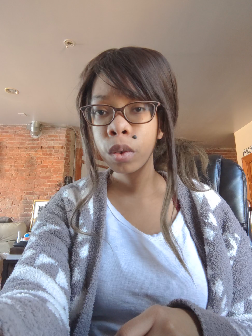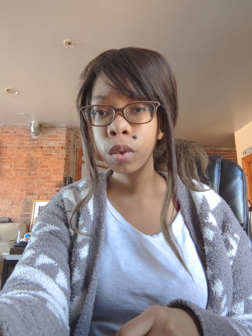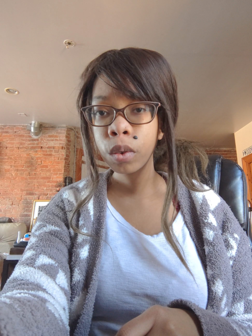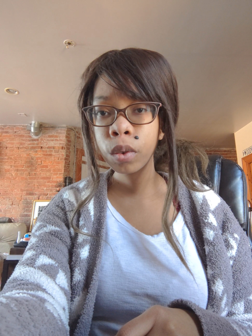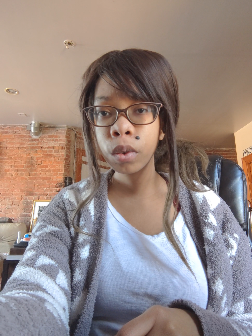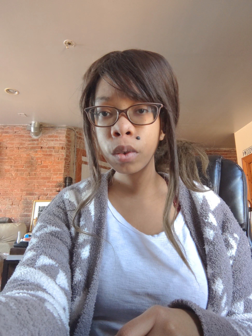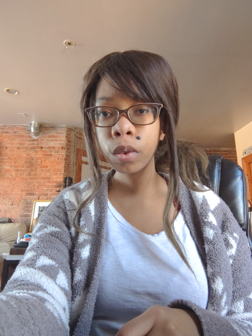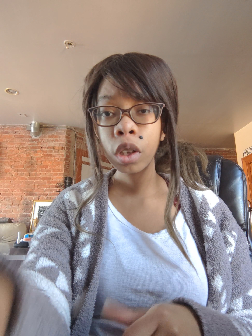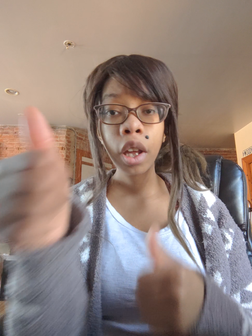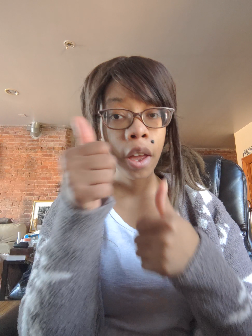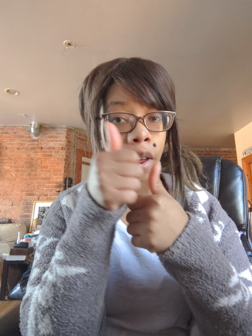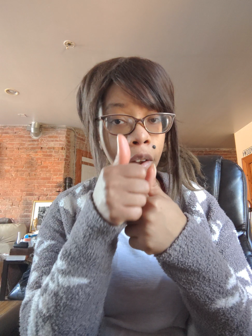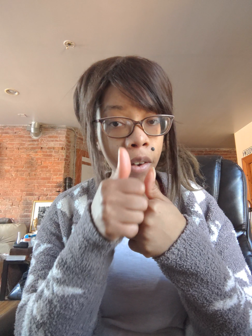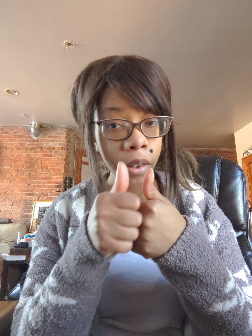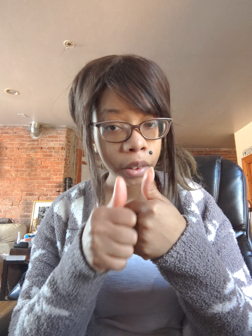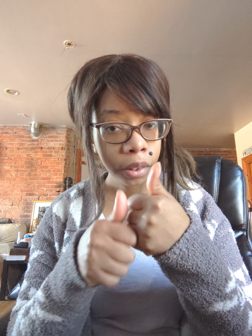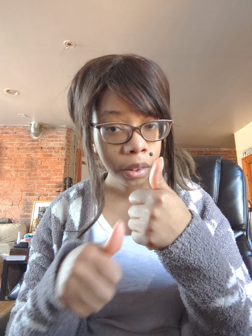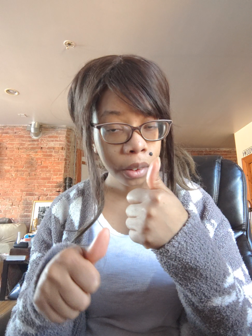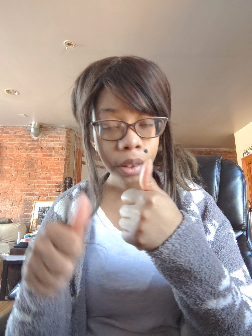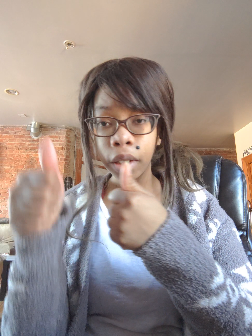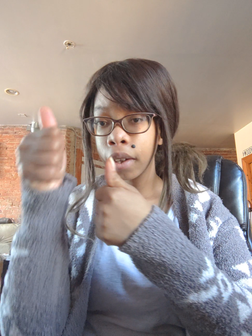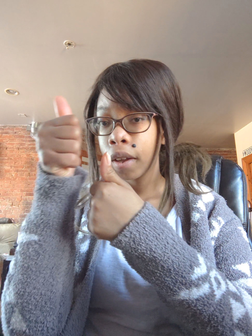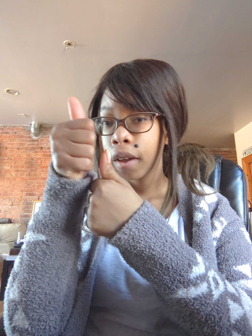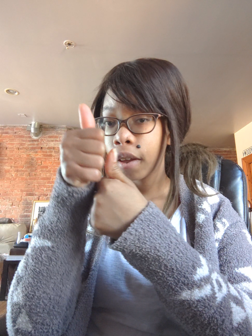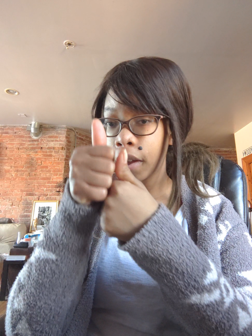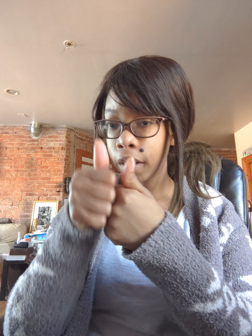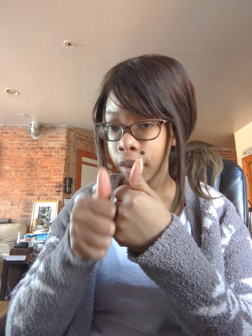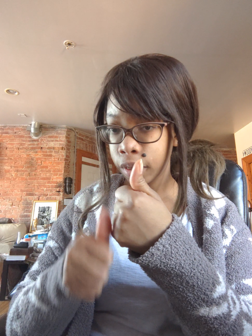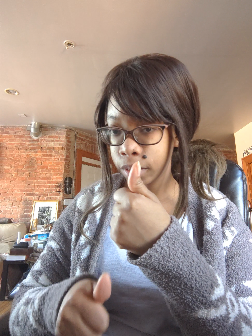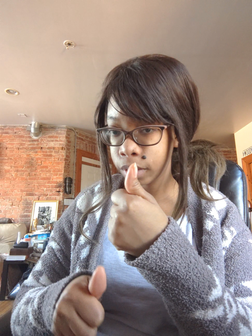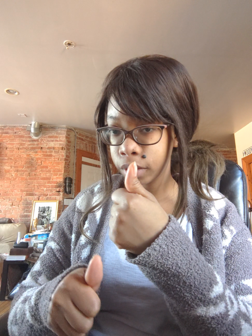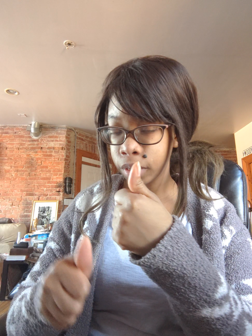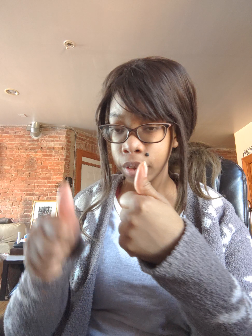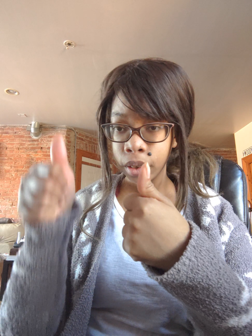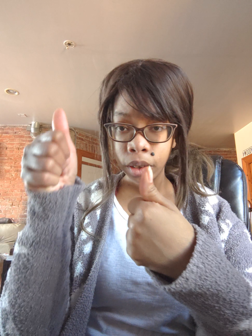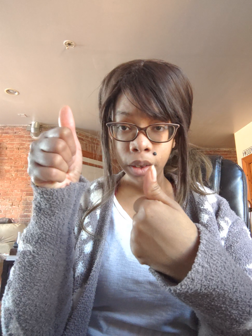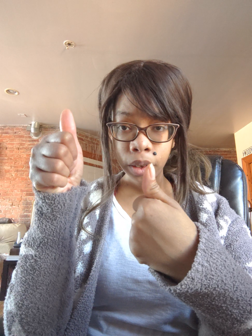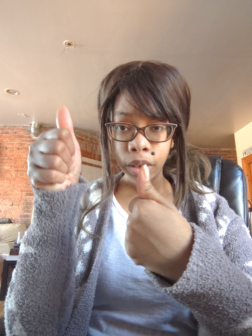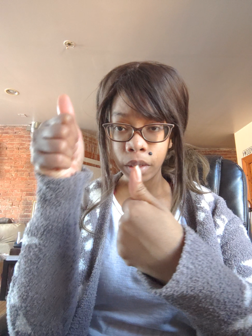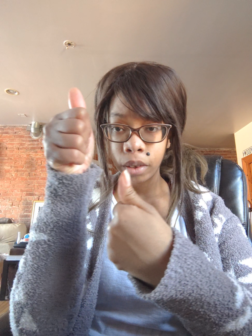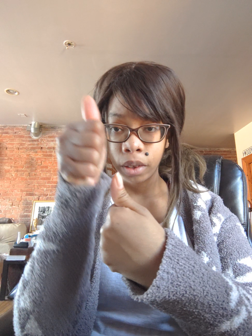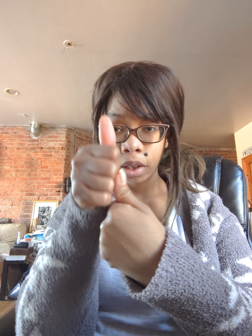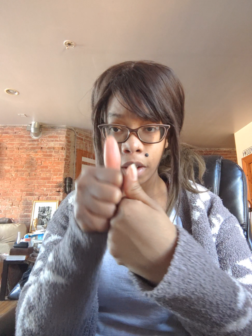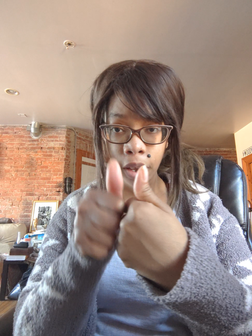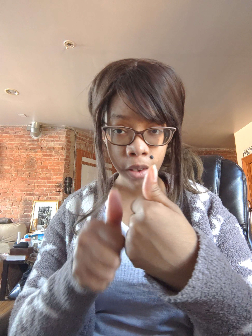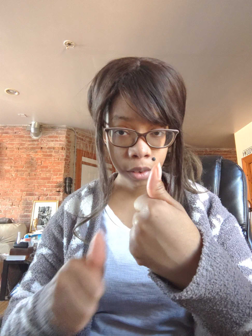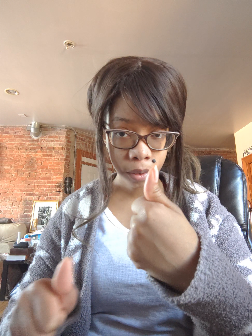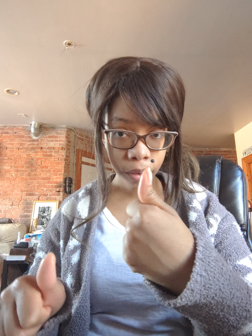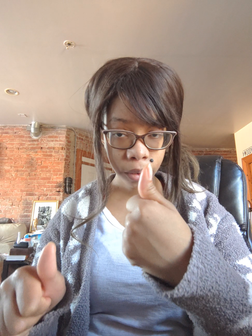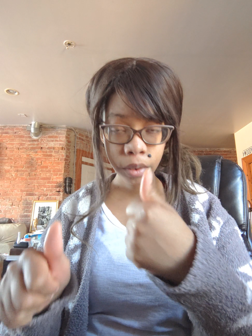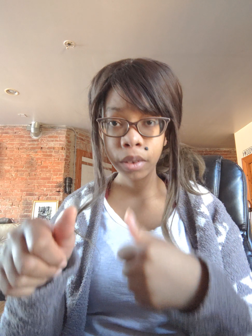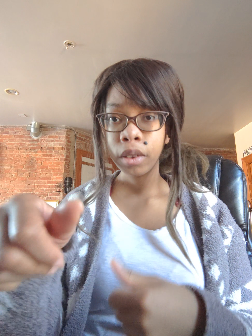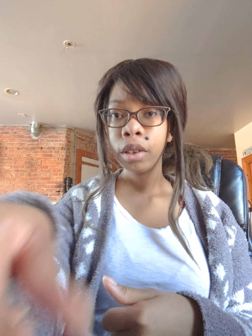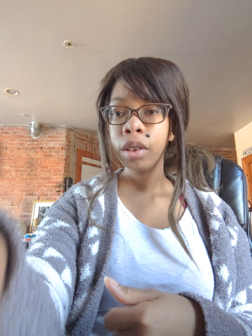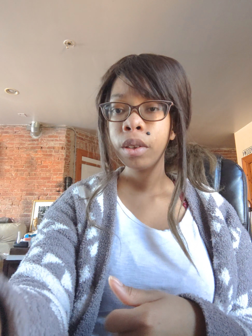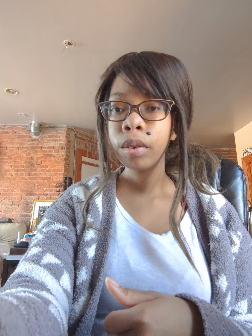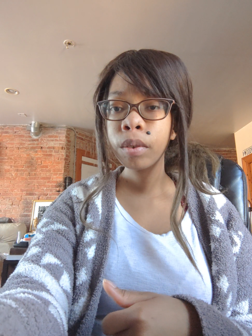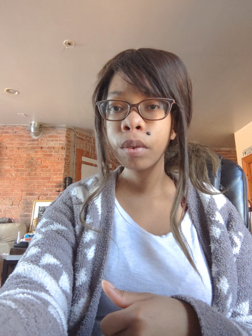every